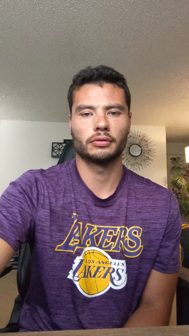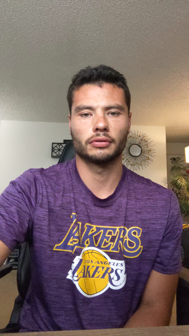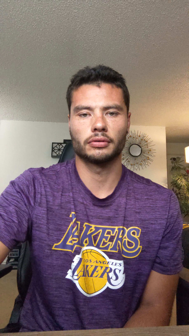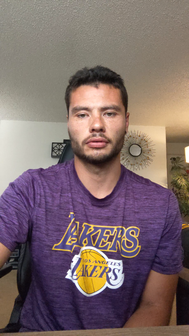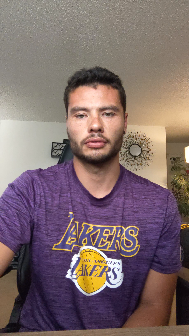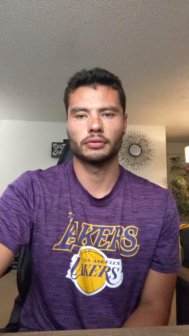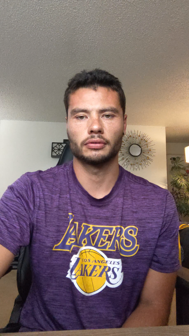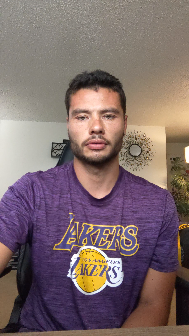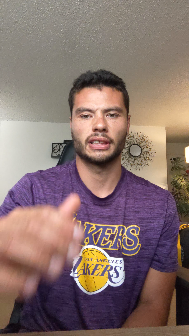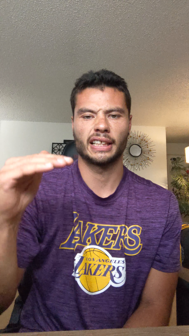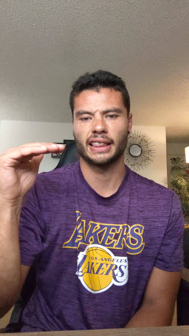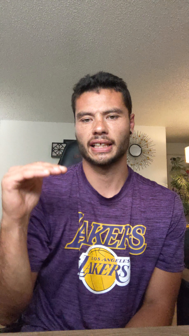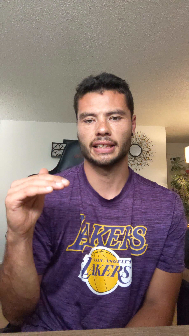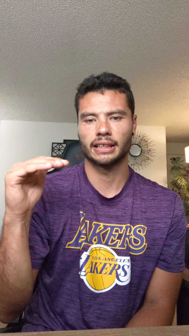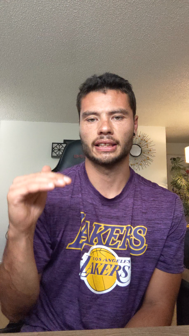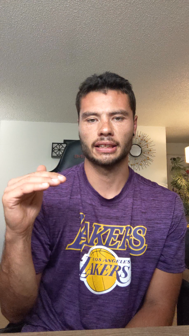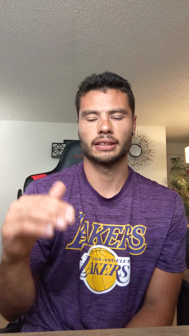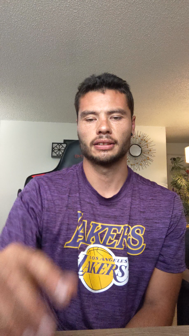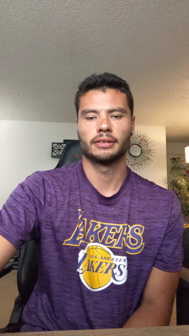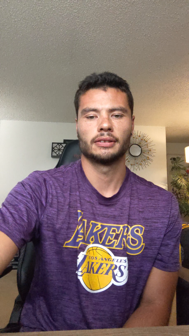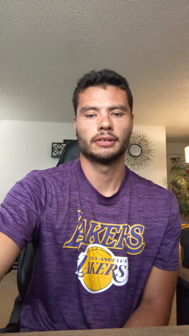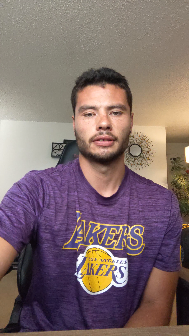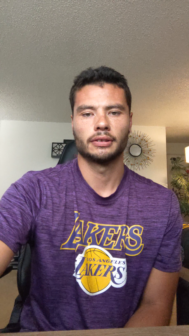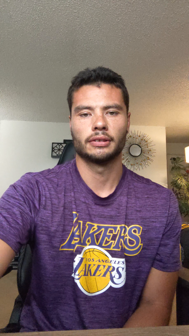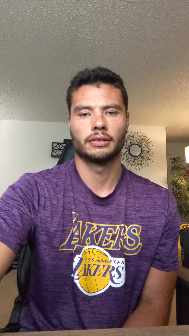little